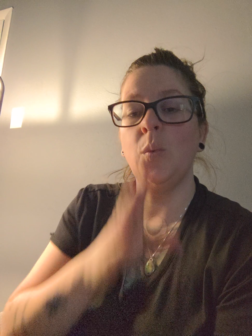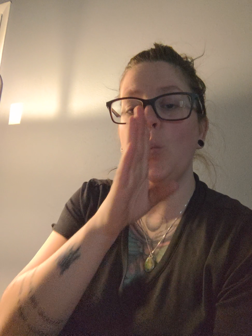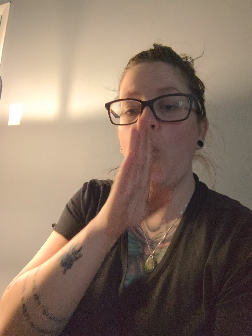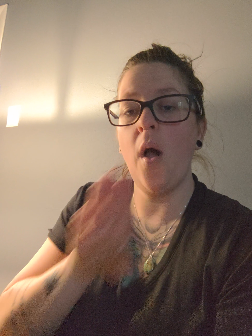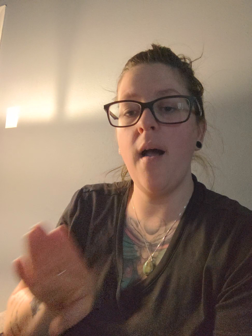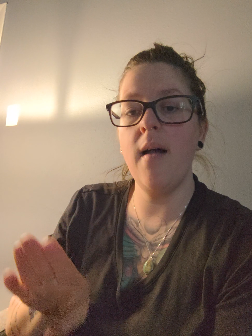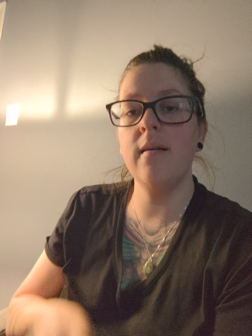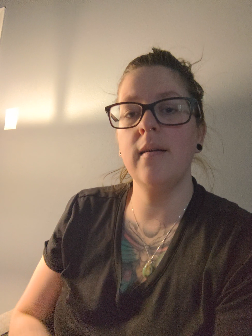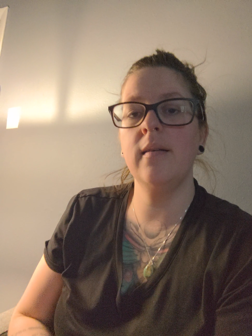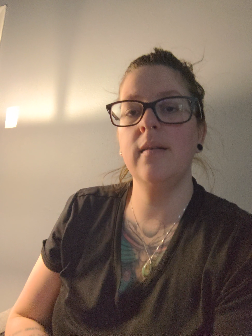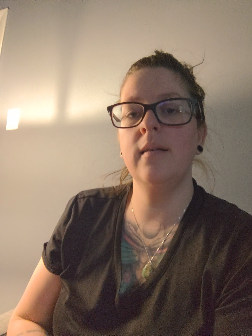quiet